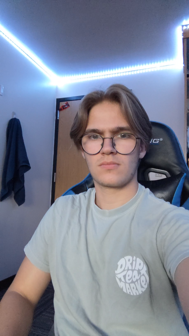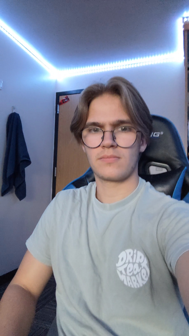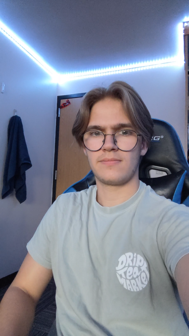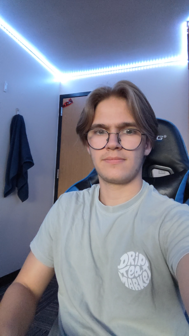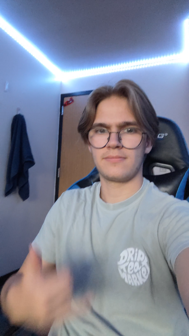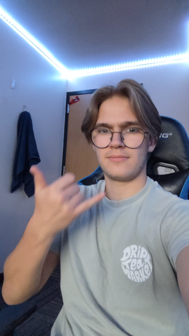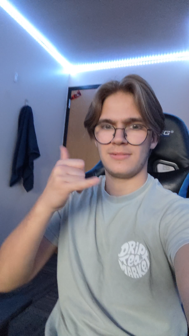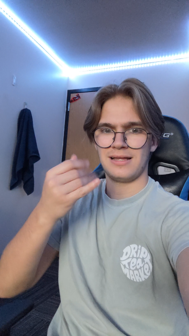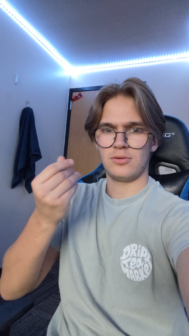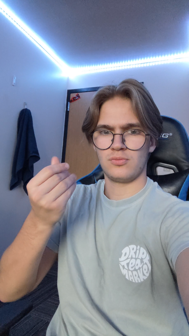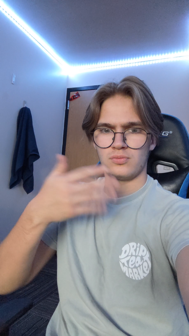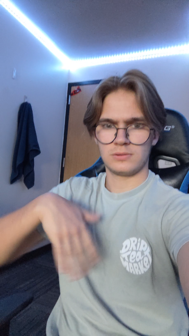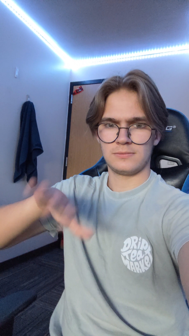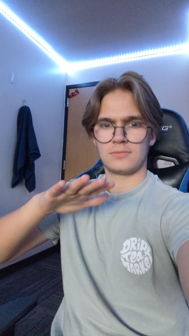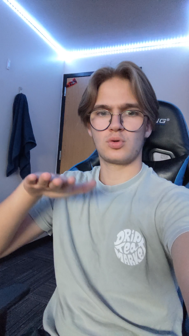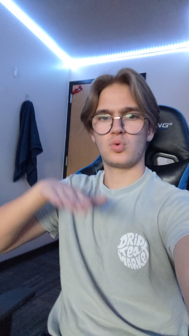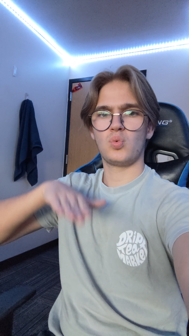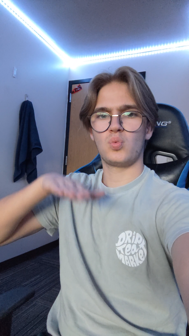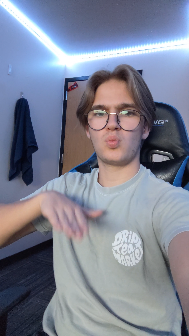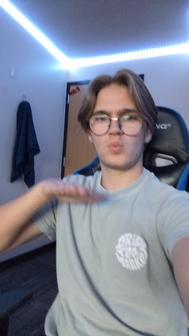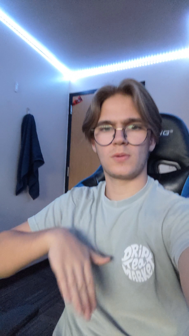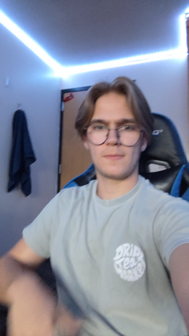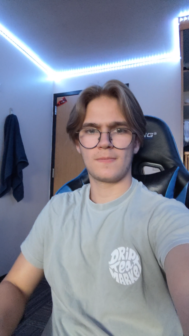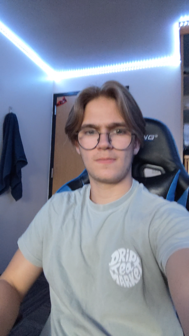playground